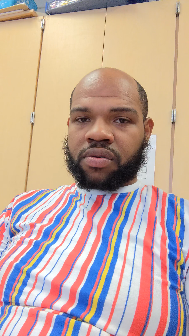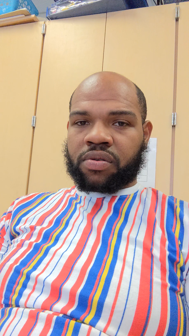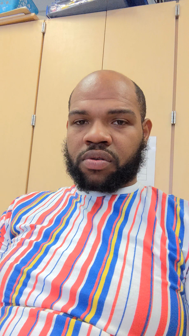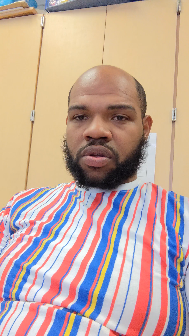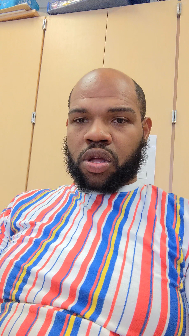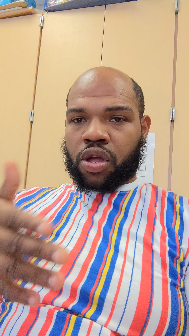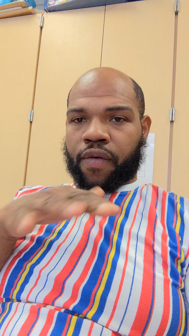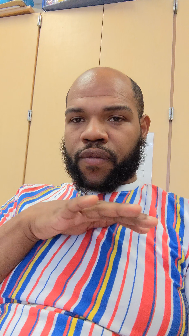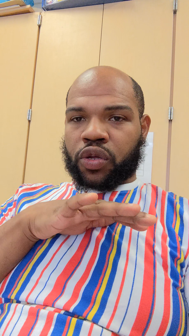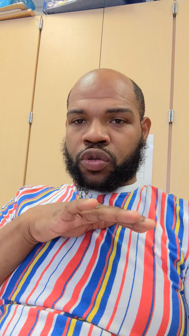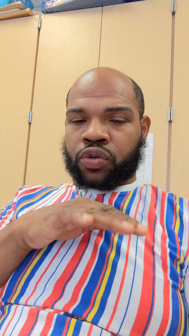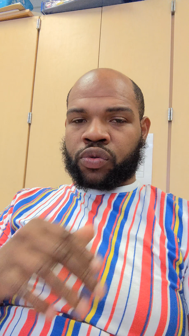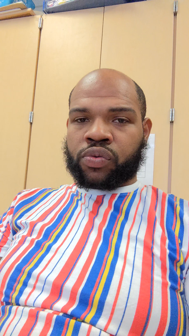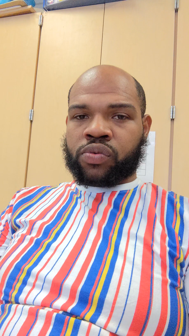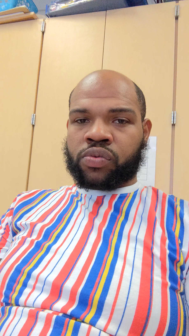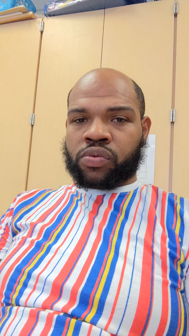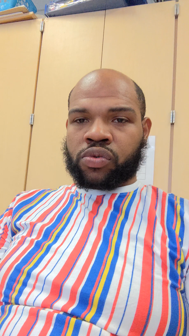cover